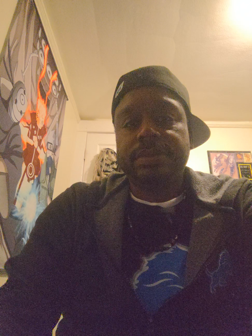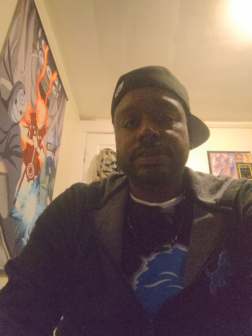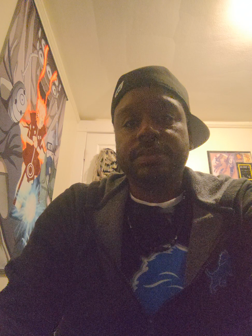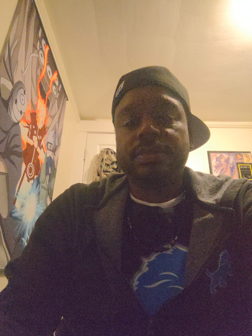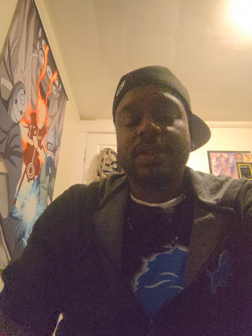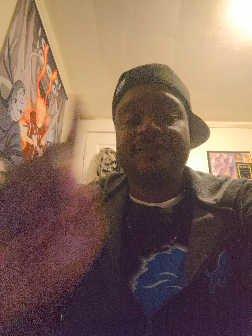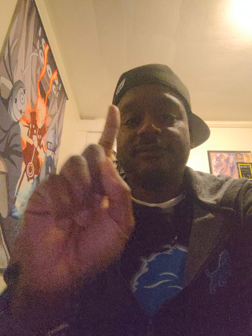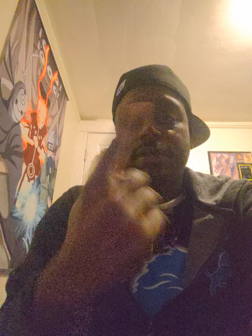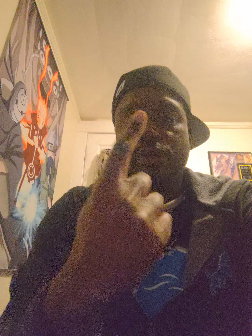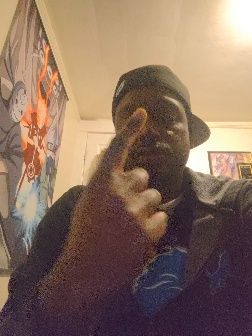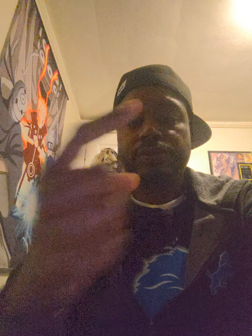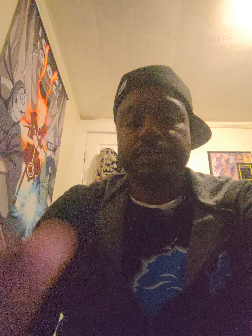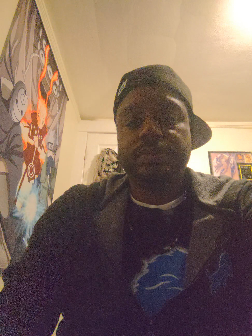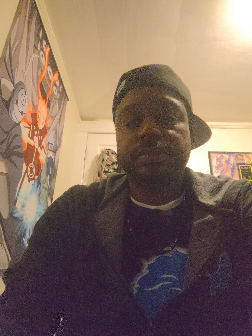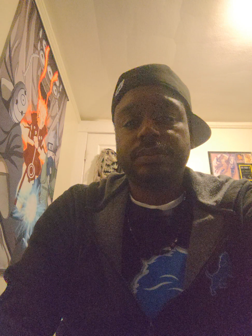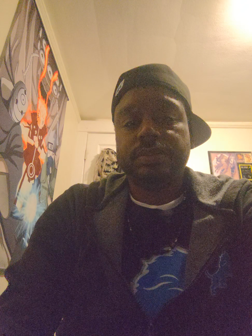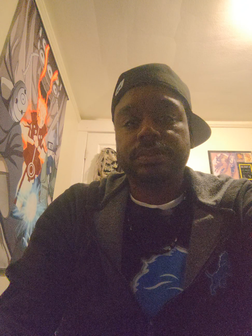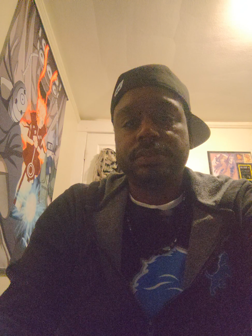first